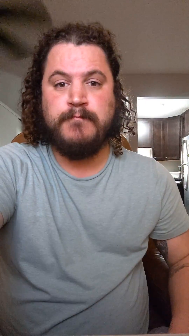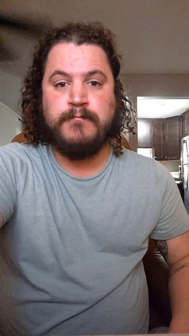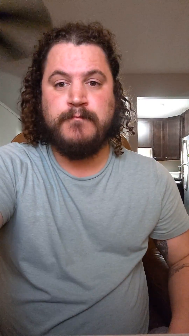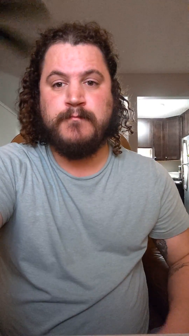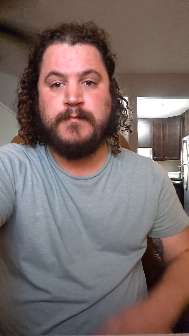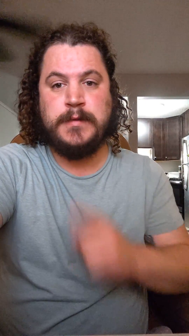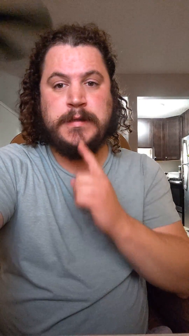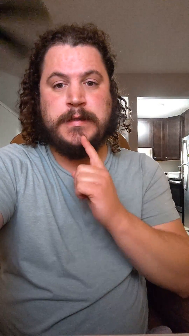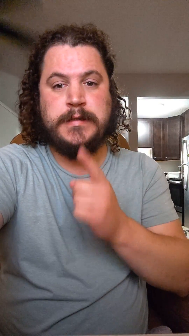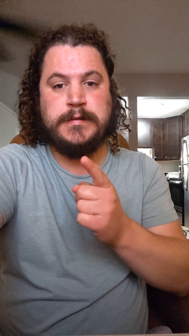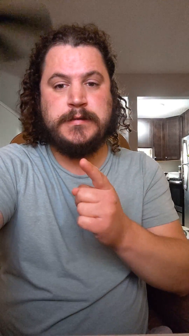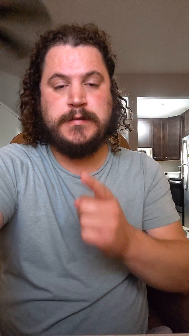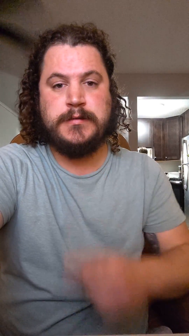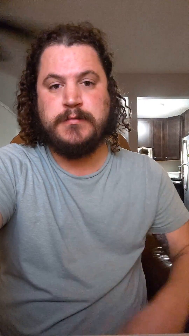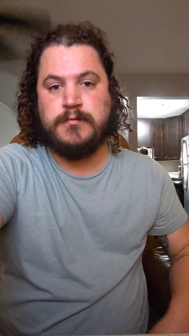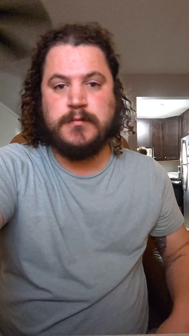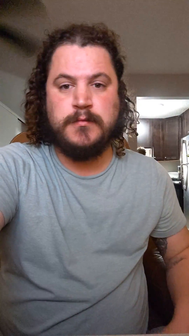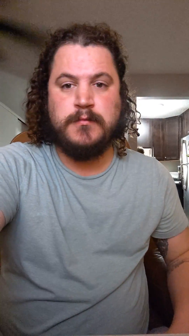is